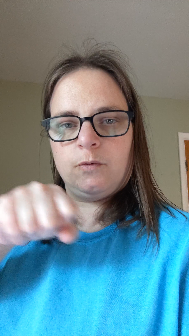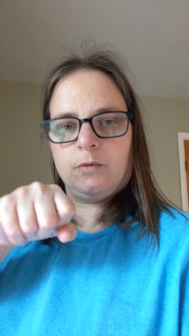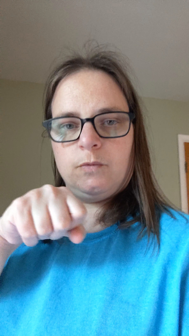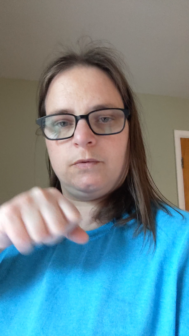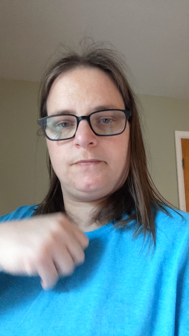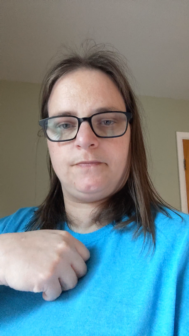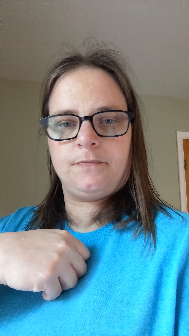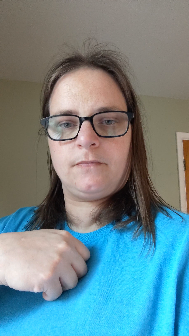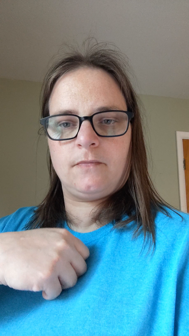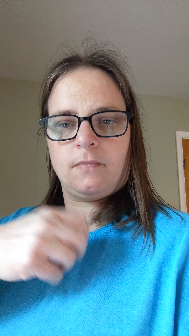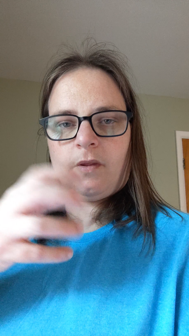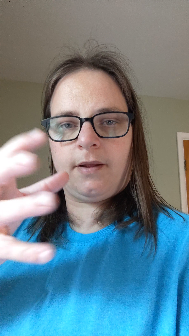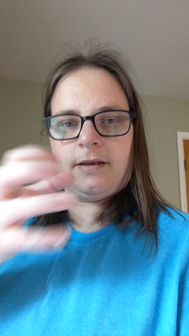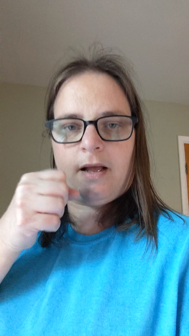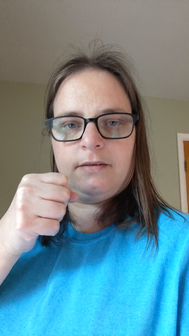get